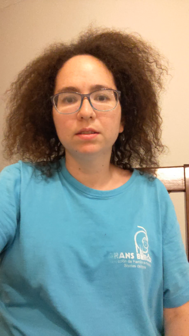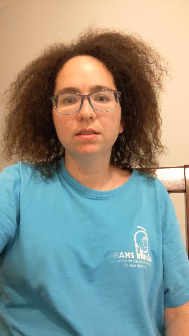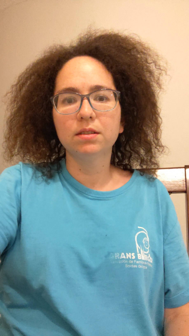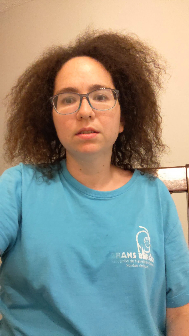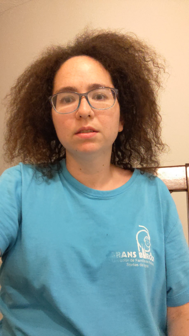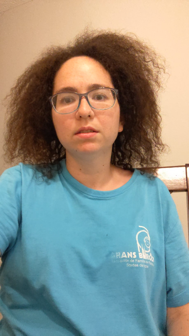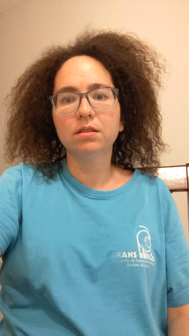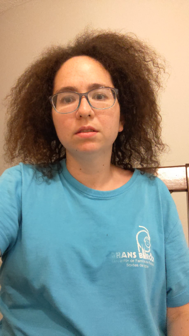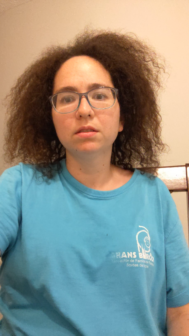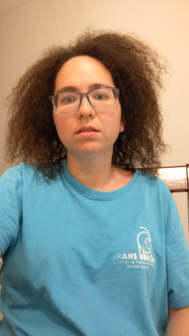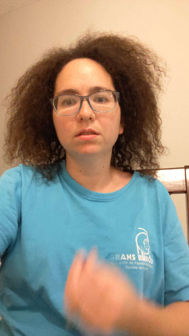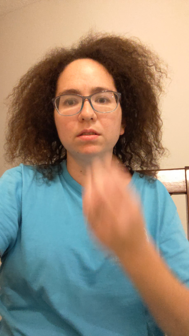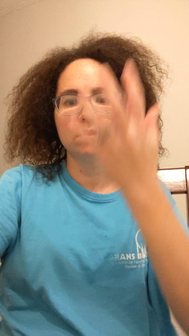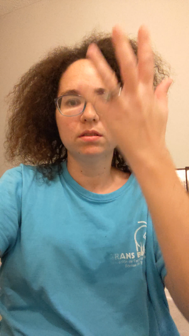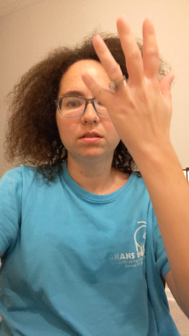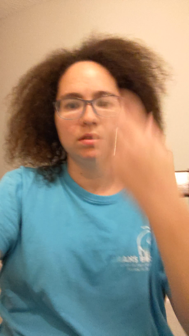plants